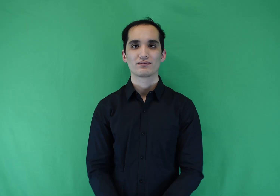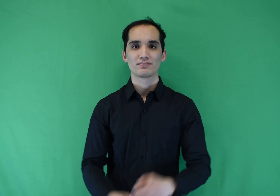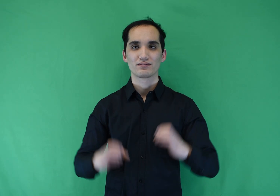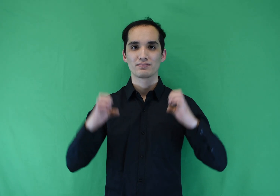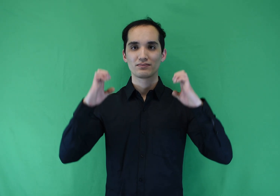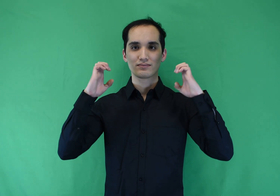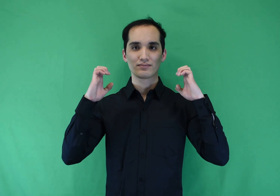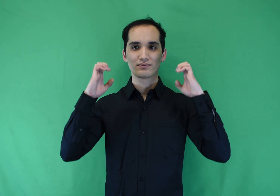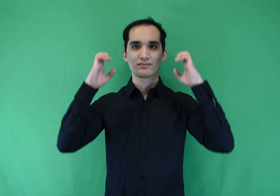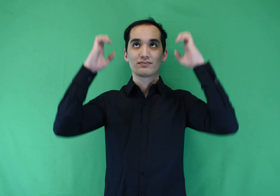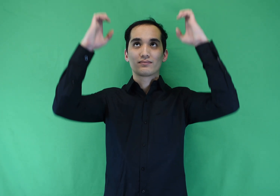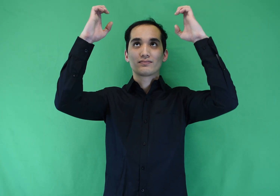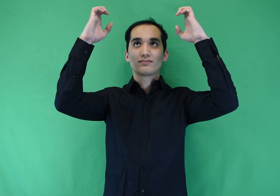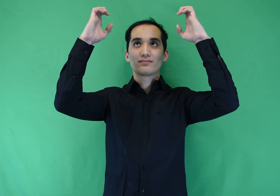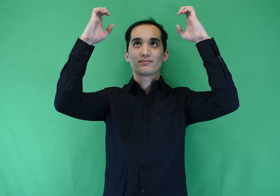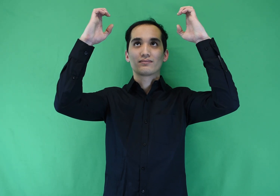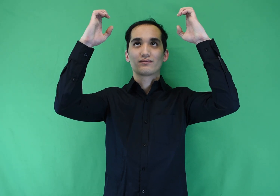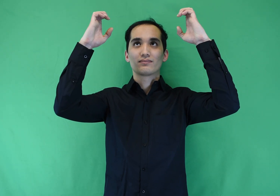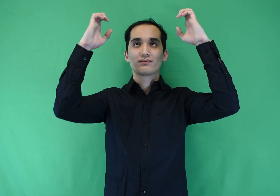edificio